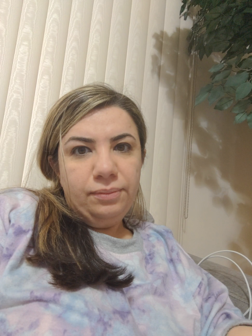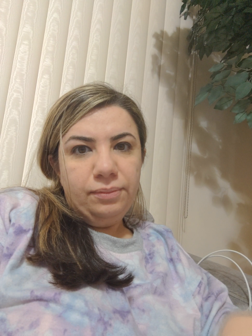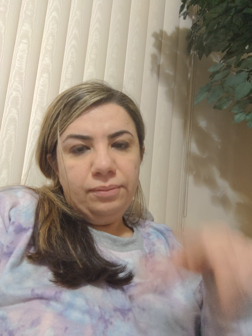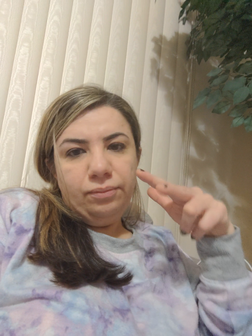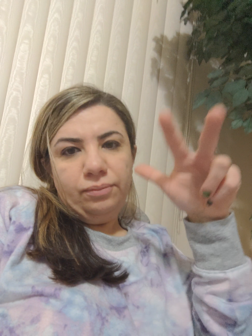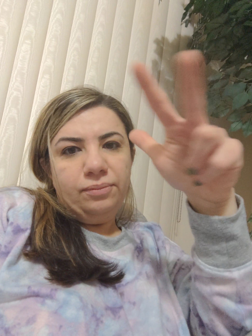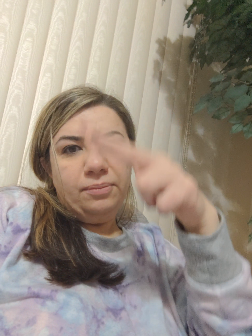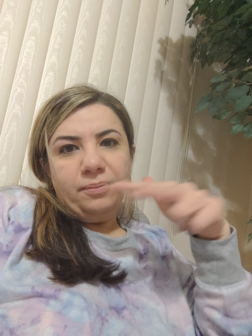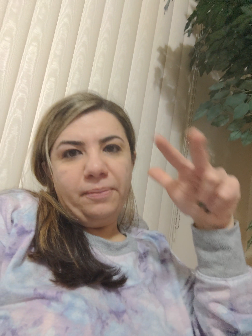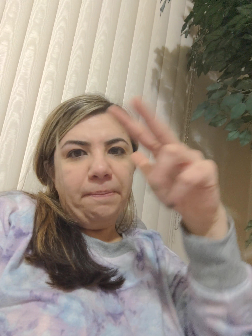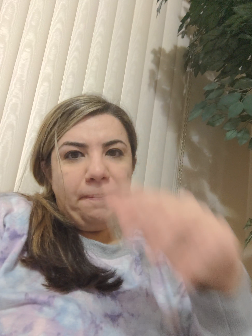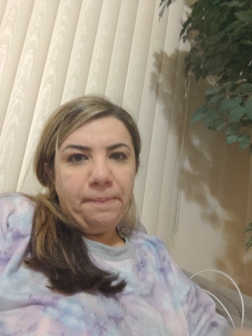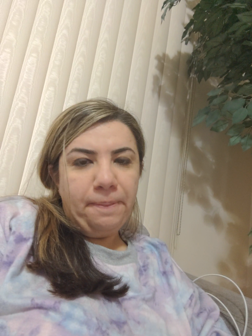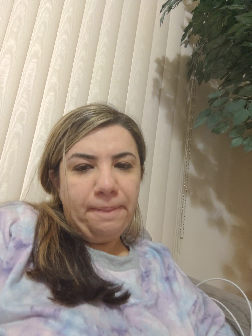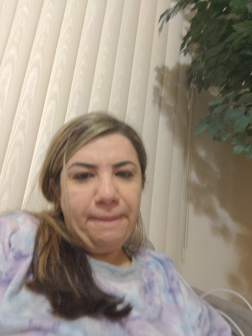helicopter